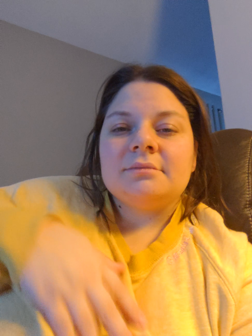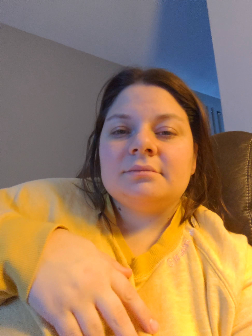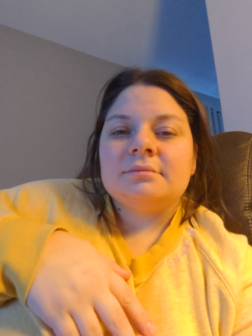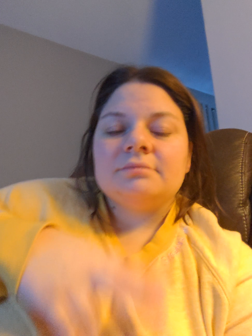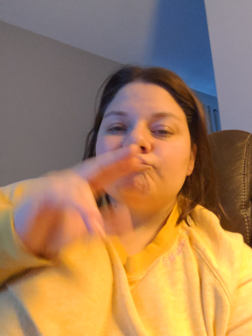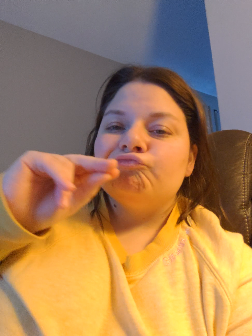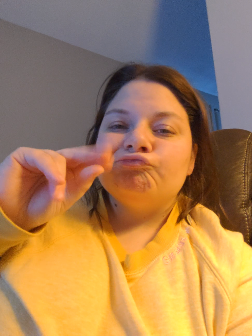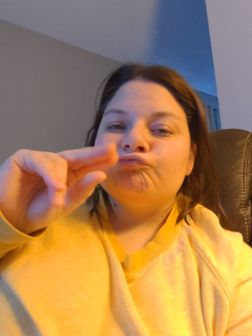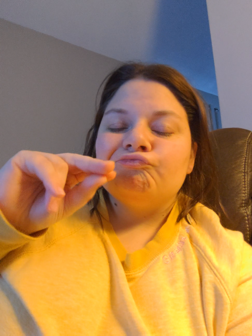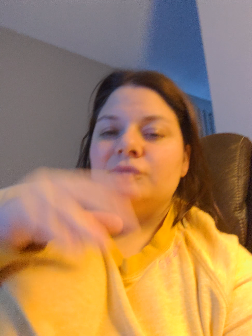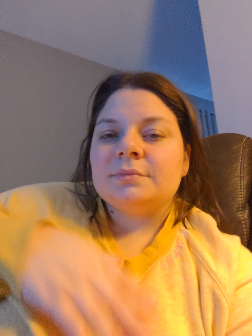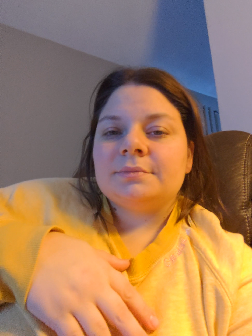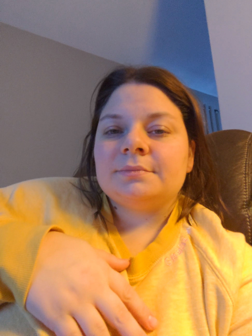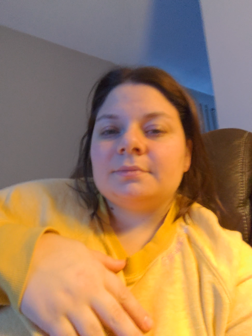no